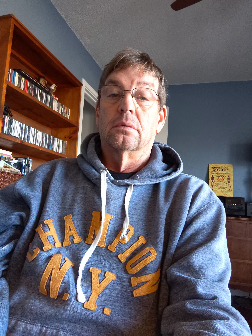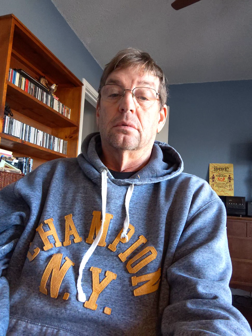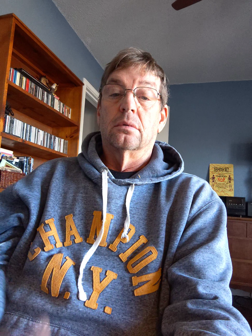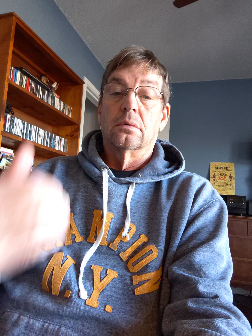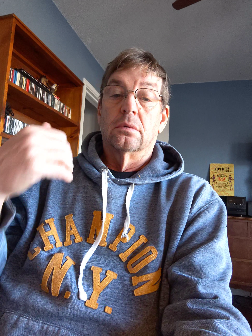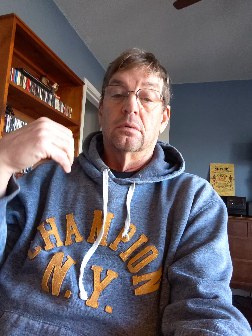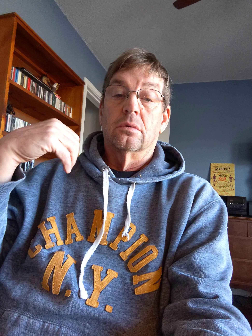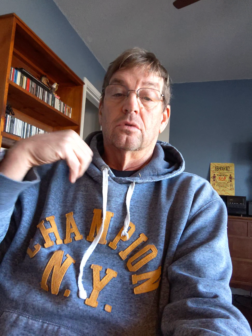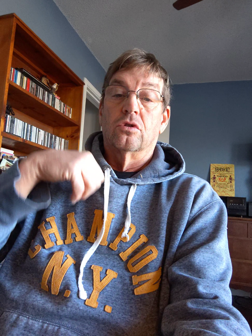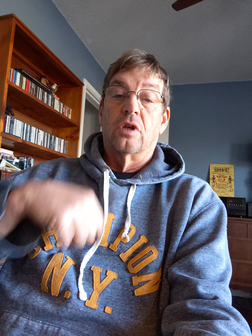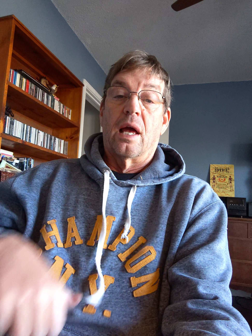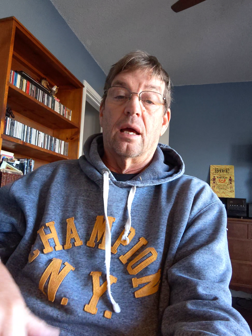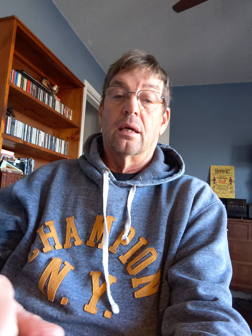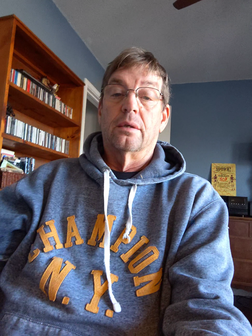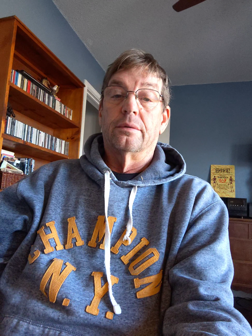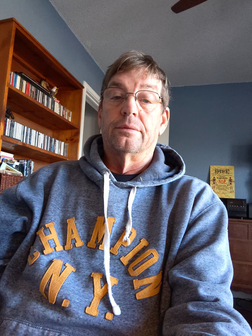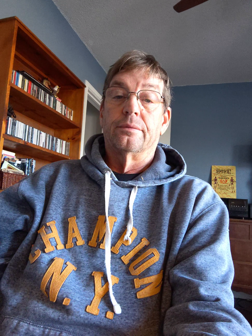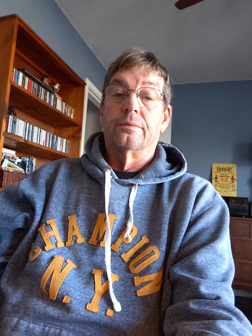jacket